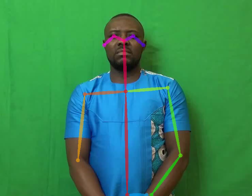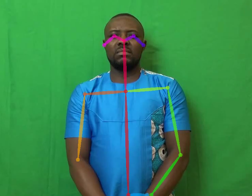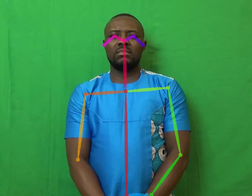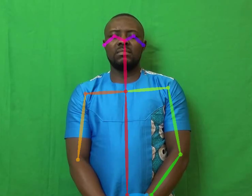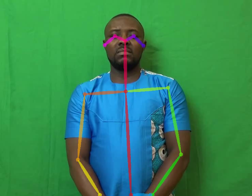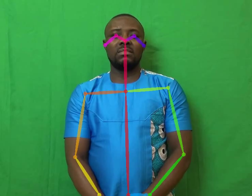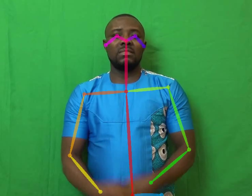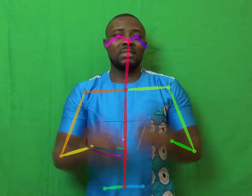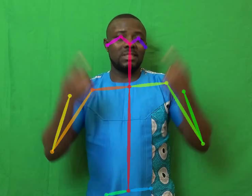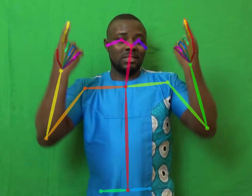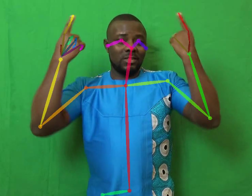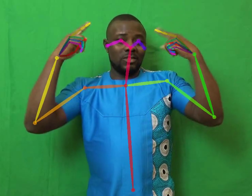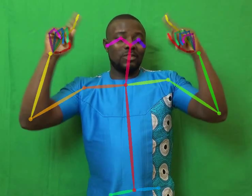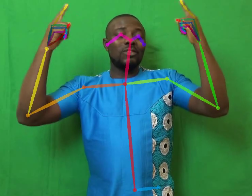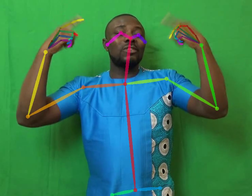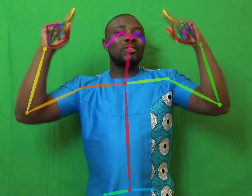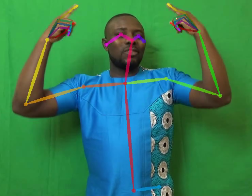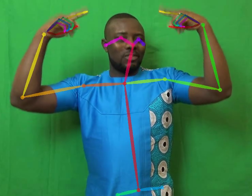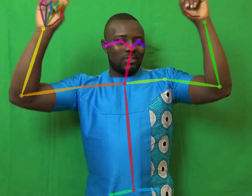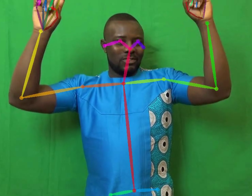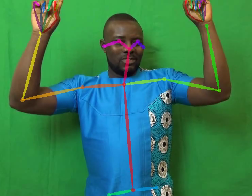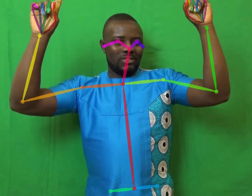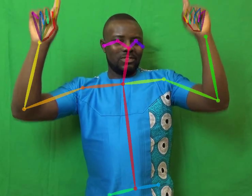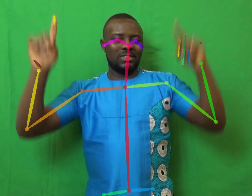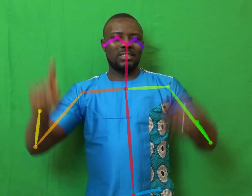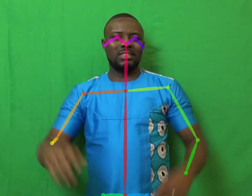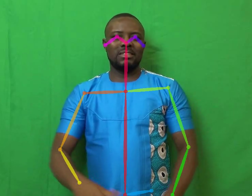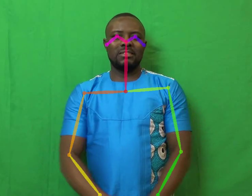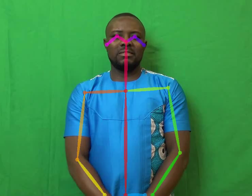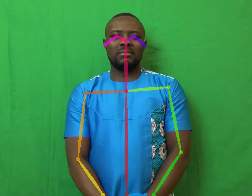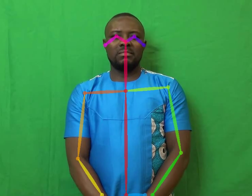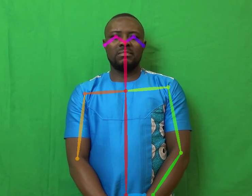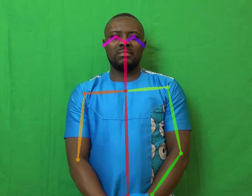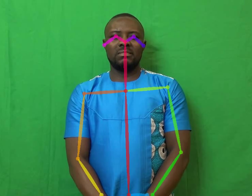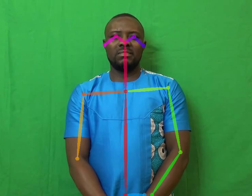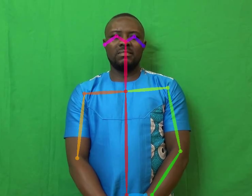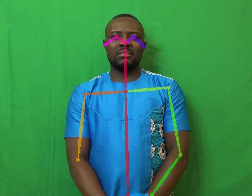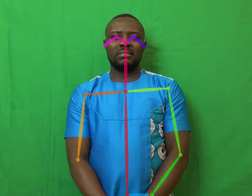success